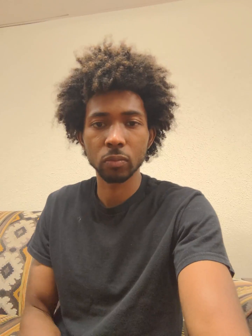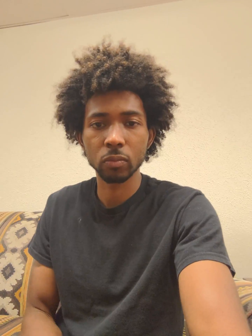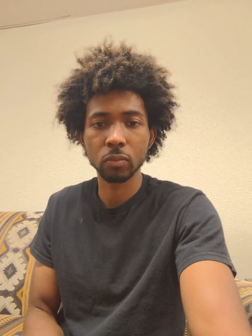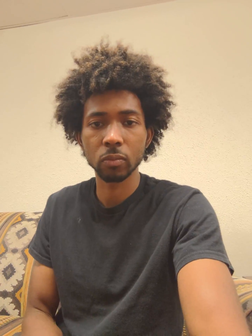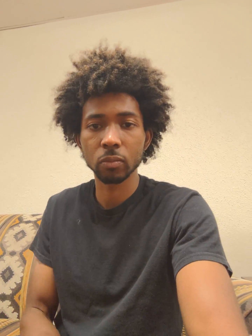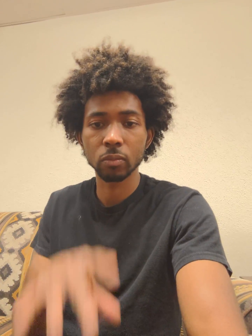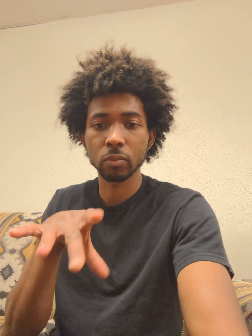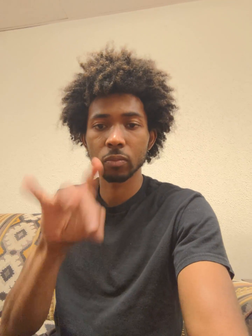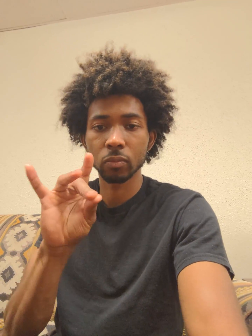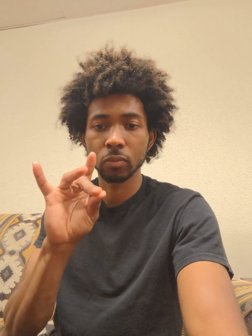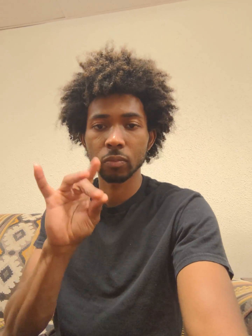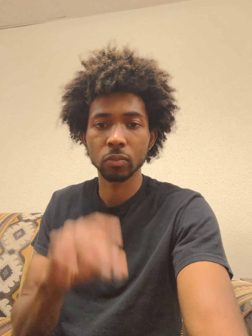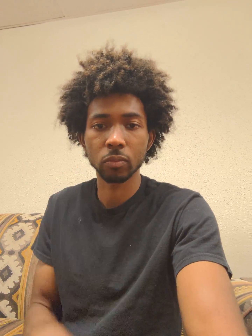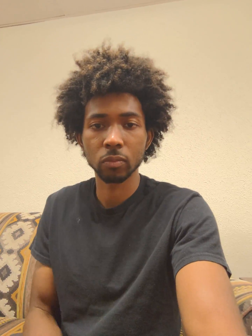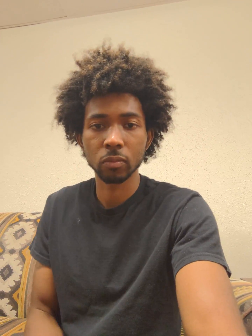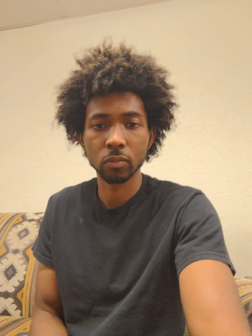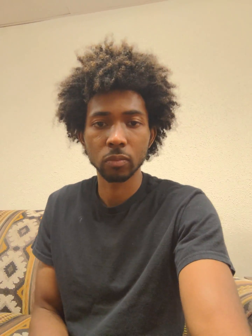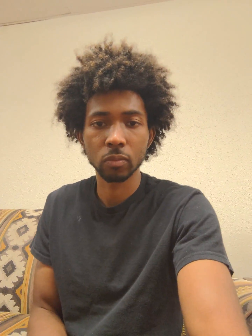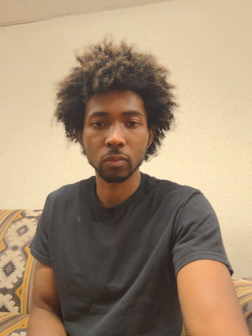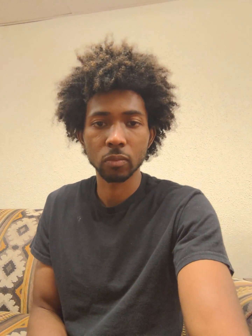pick